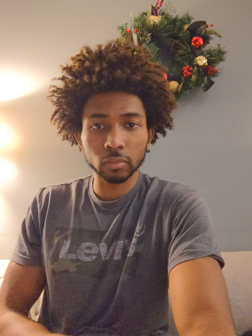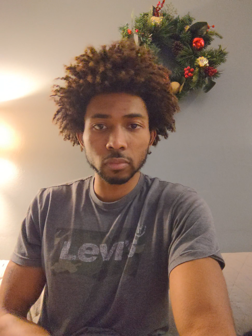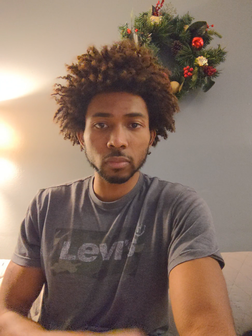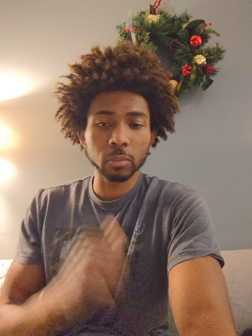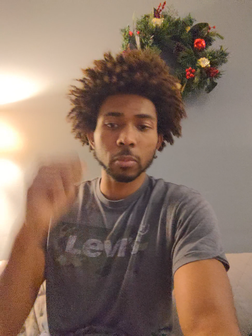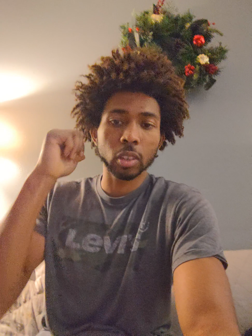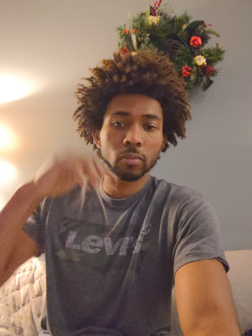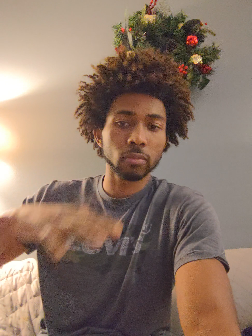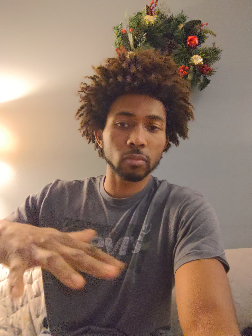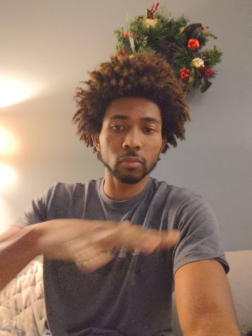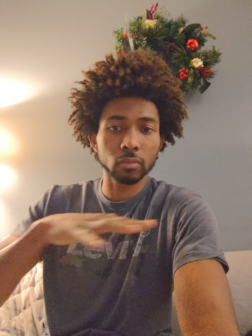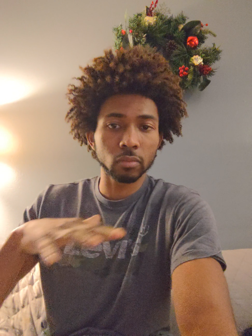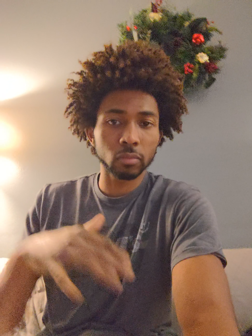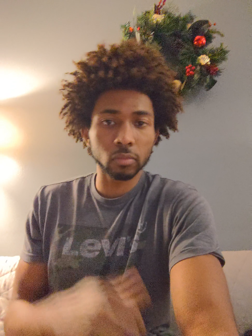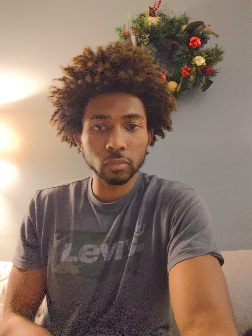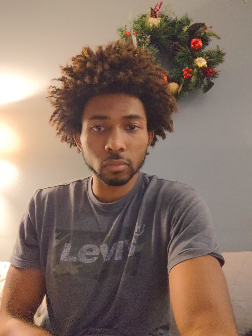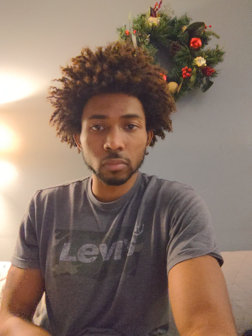backyard